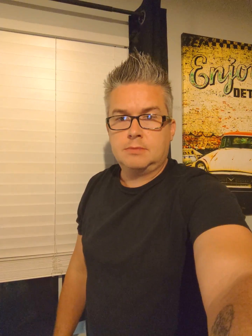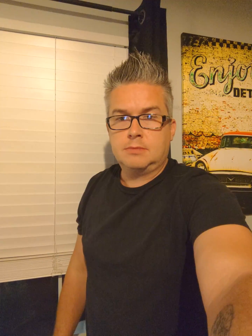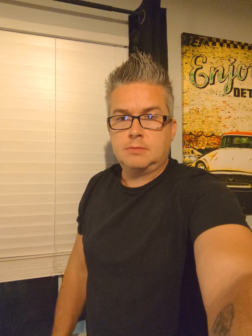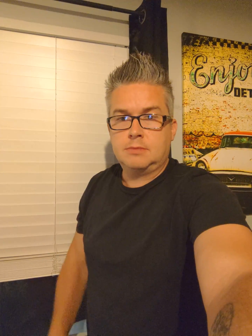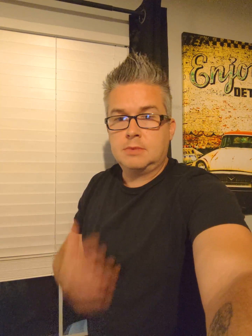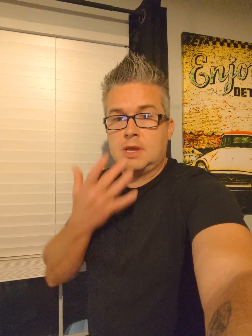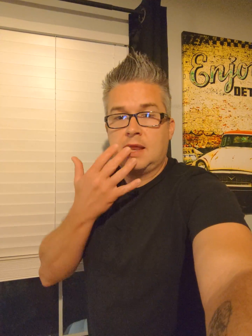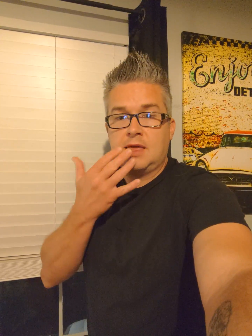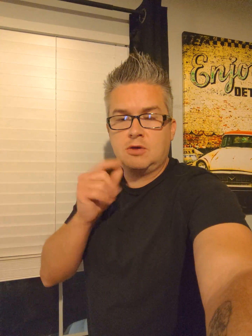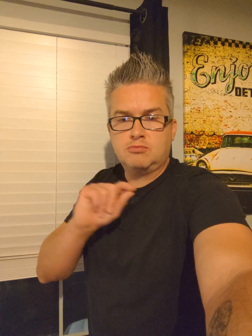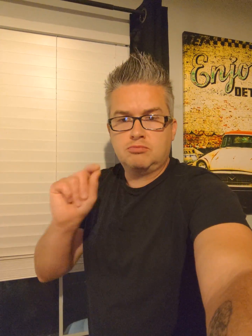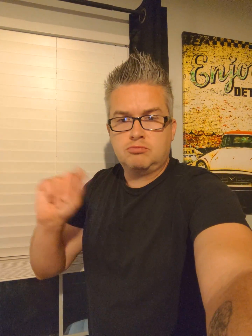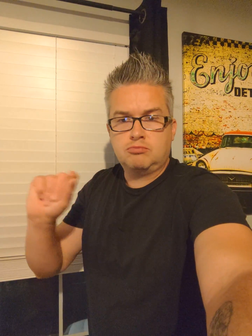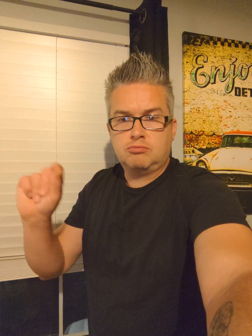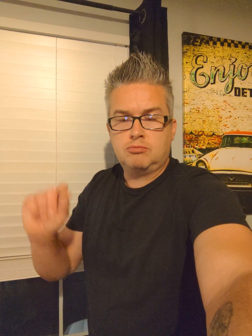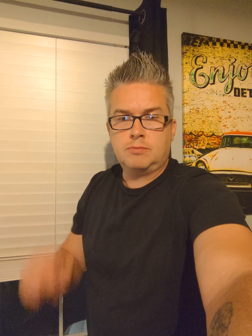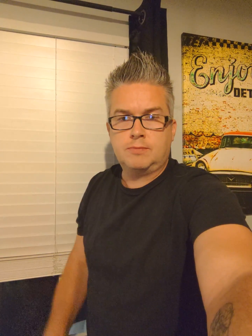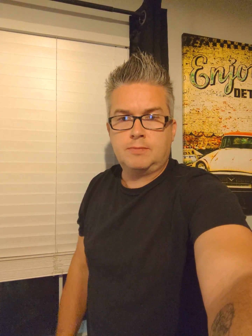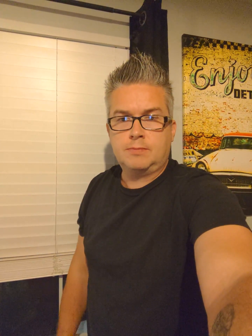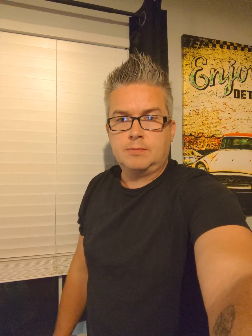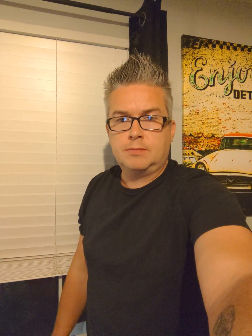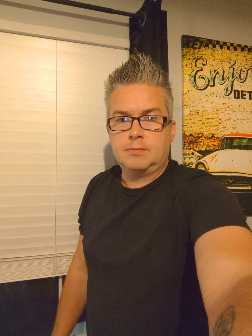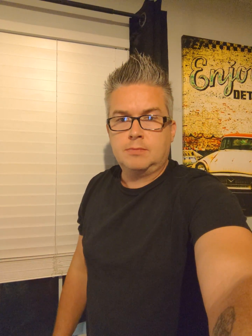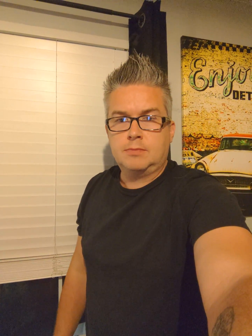crayon